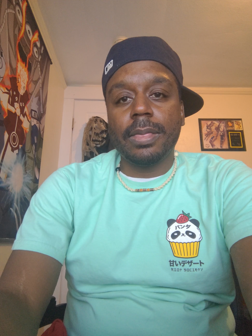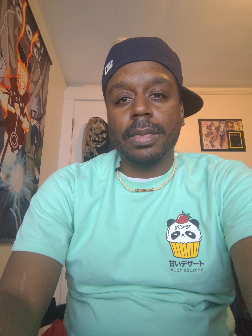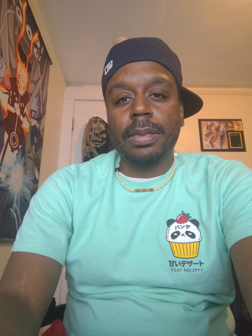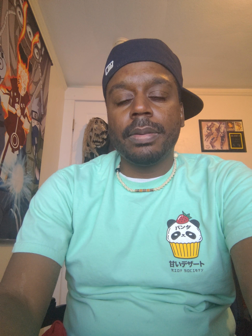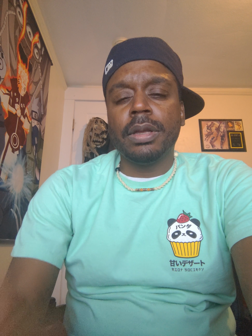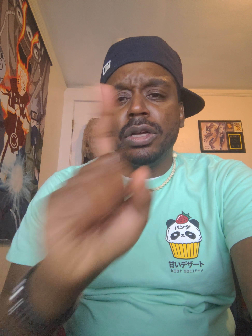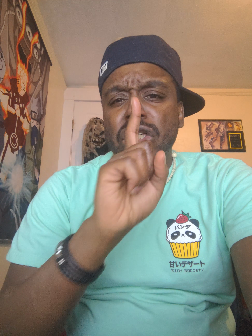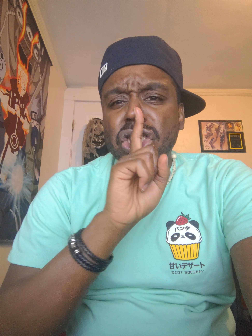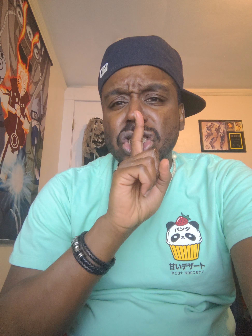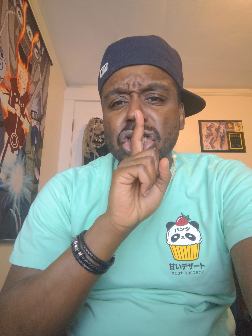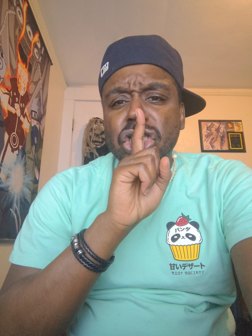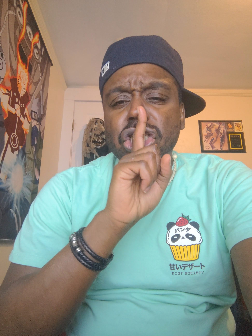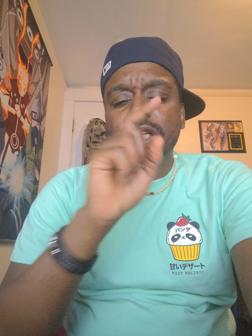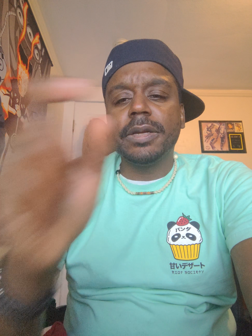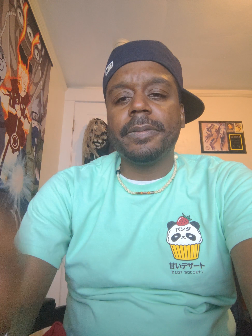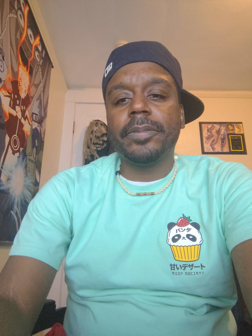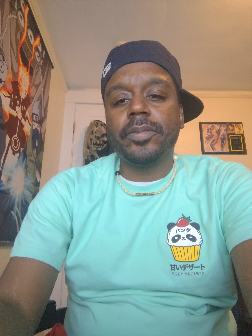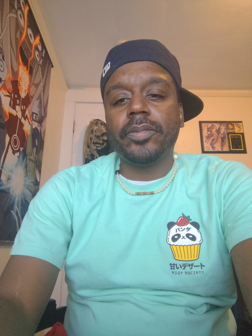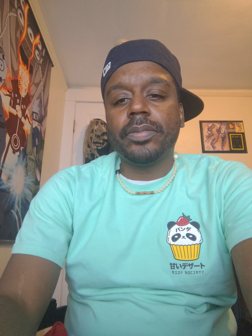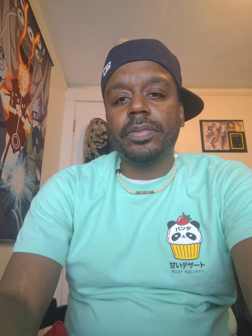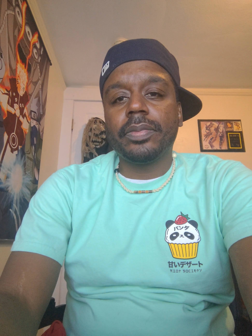shhh